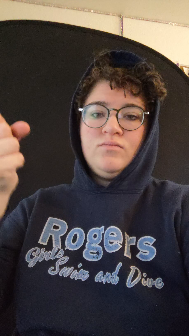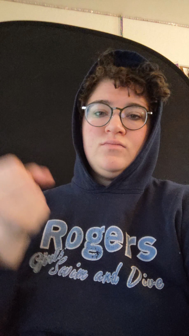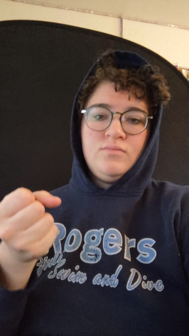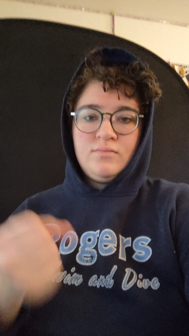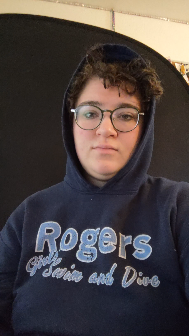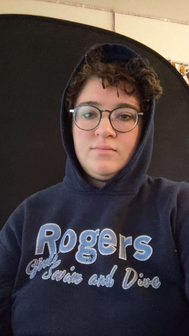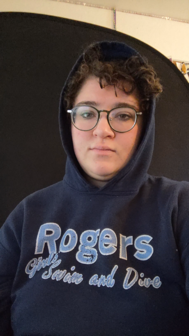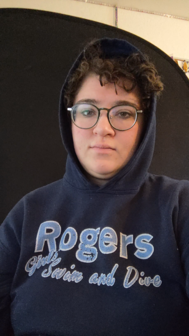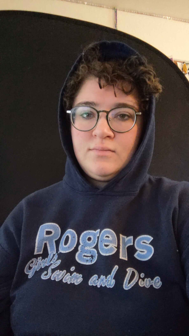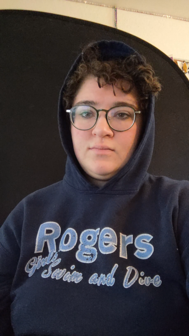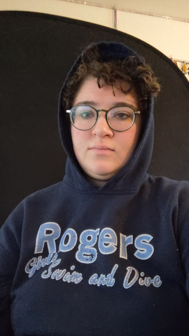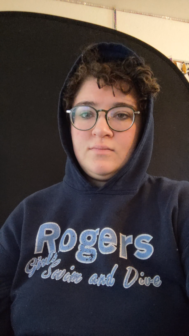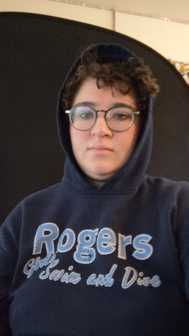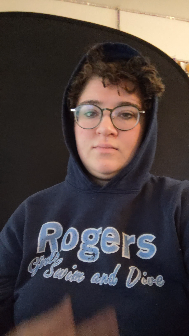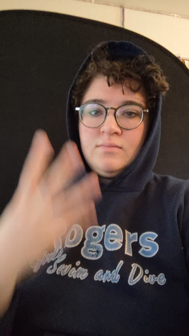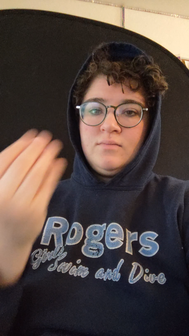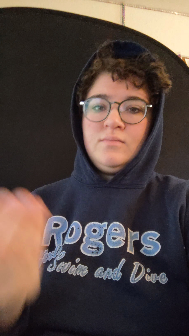got to